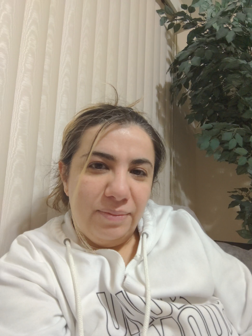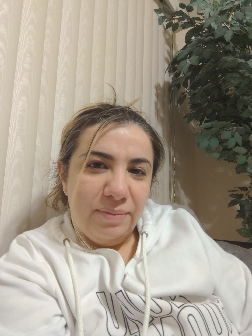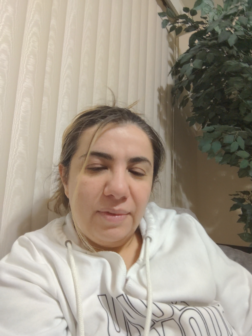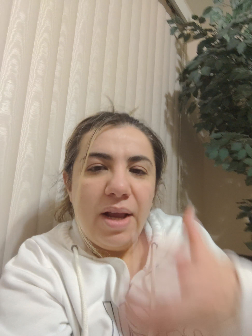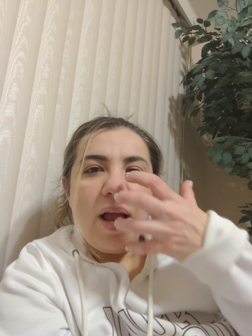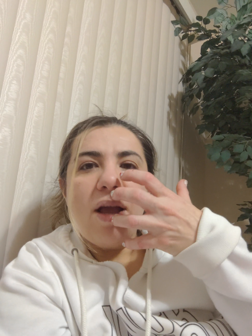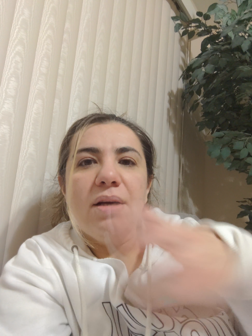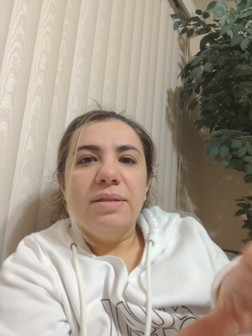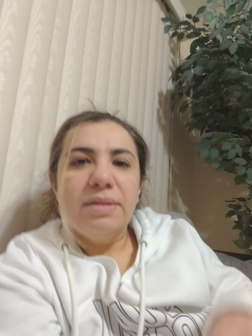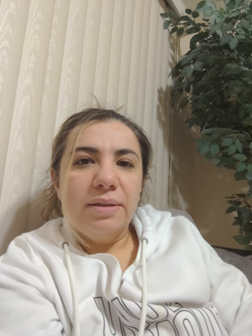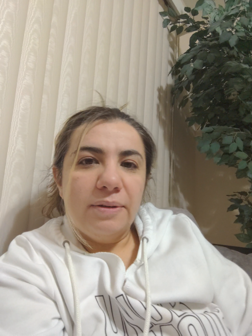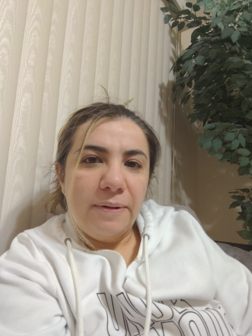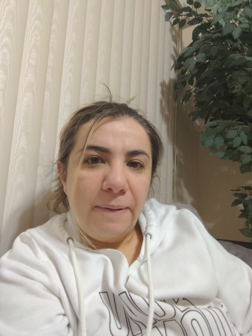hot